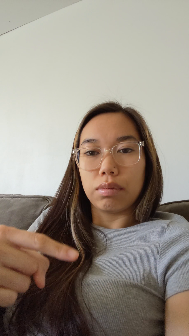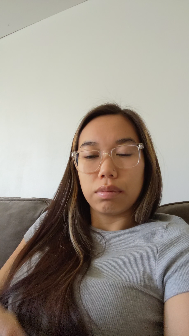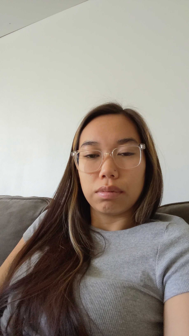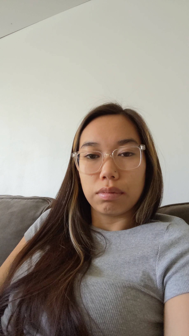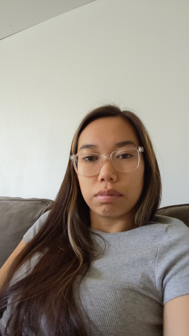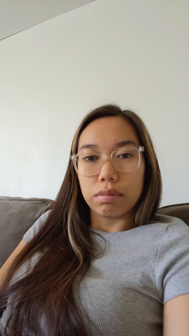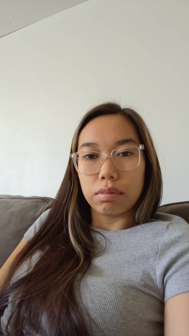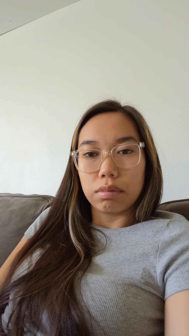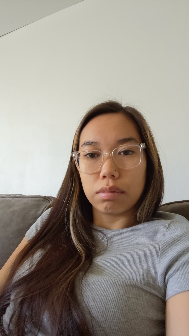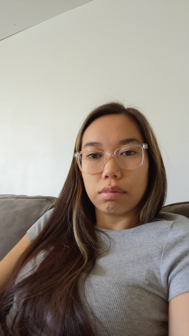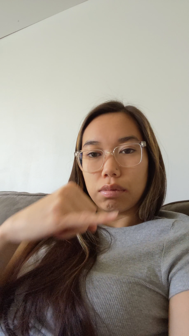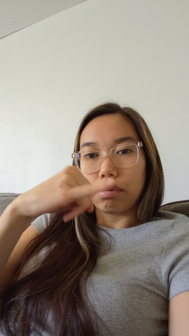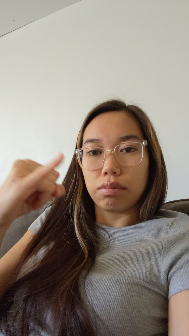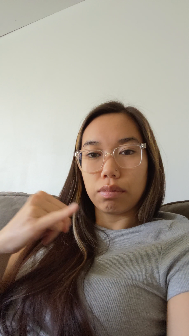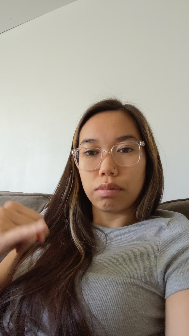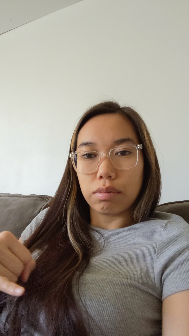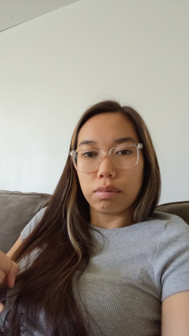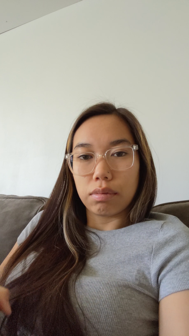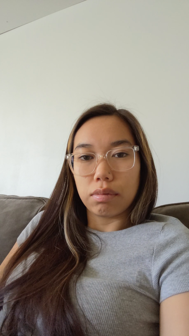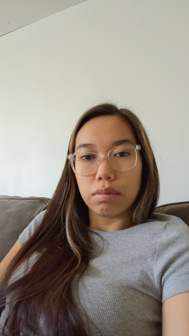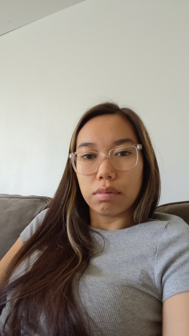draw